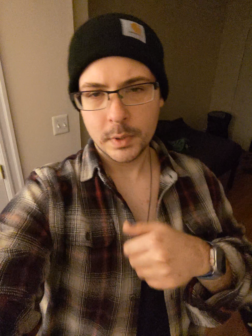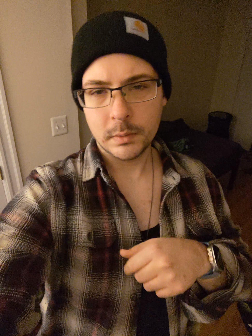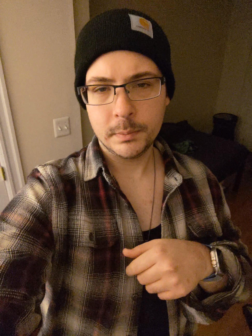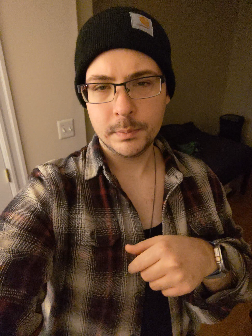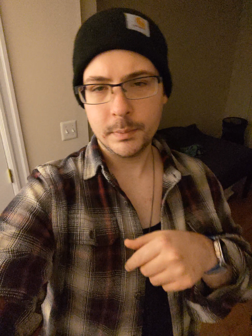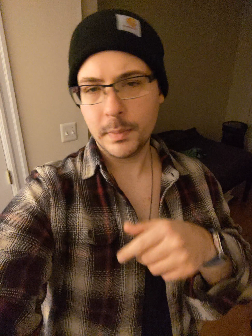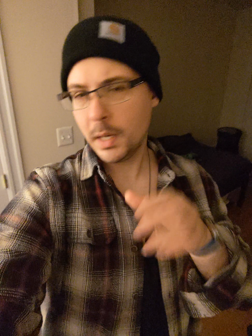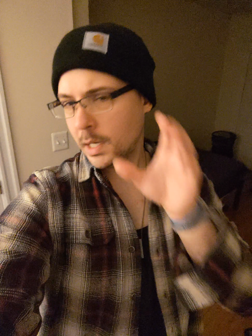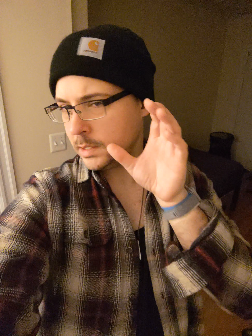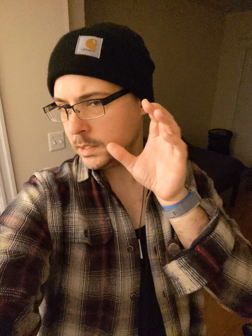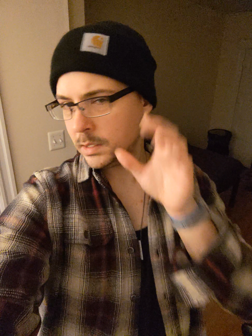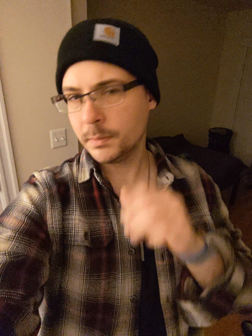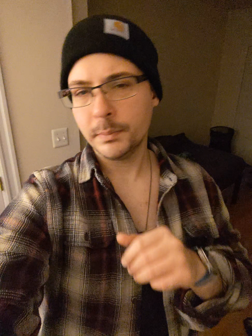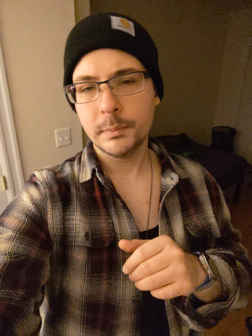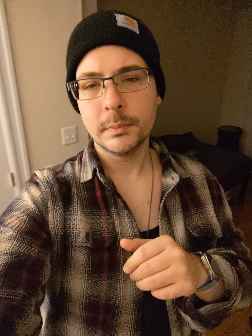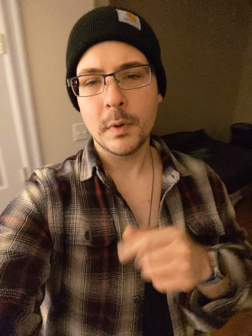listen